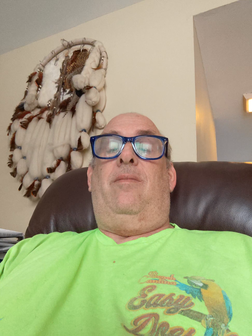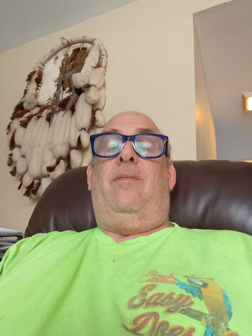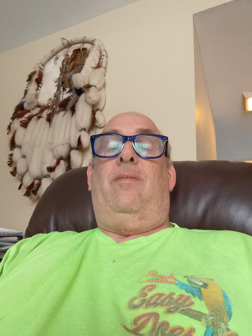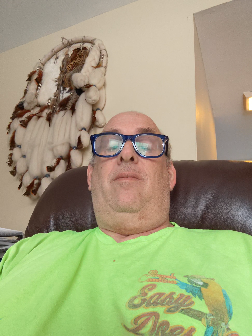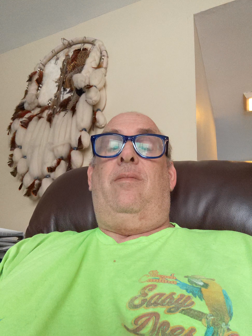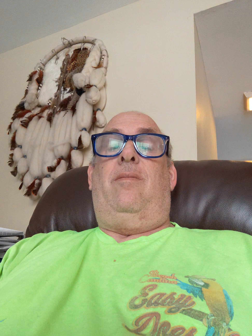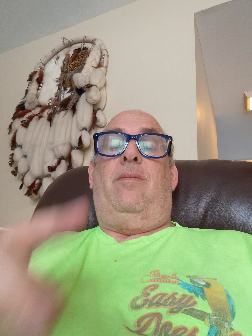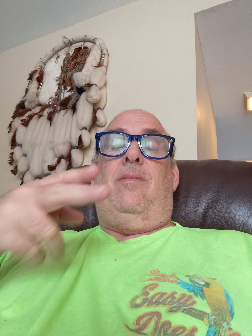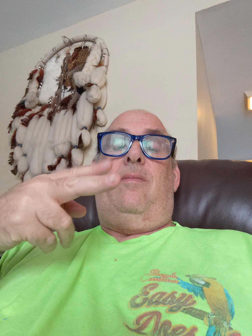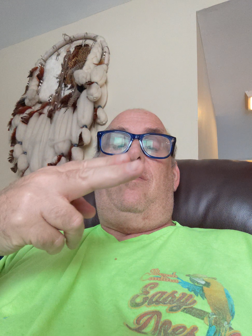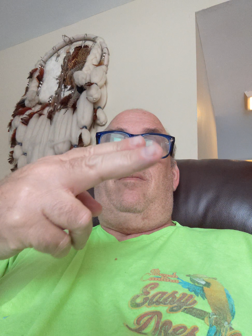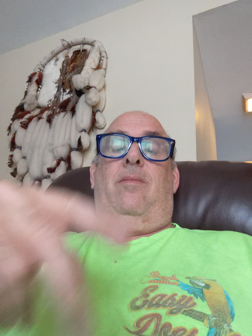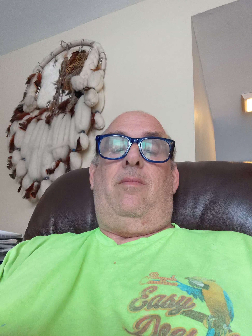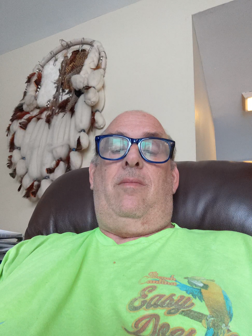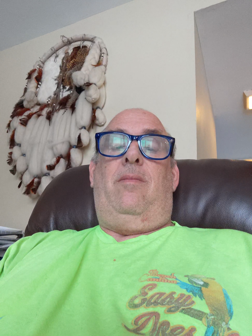scissors